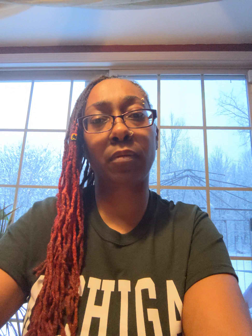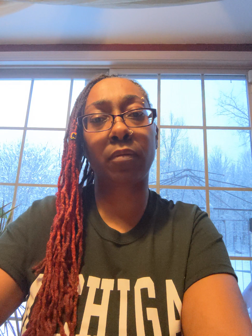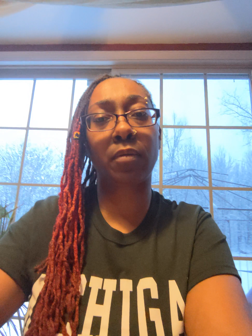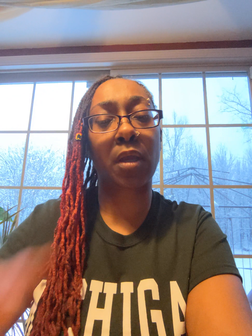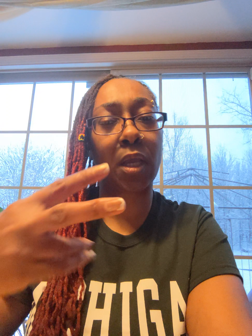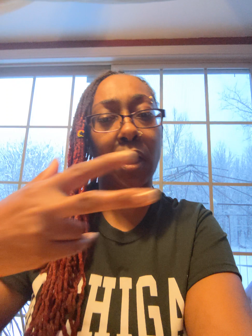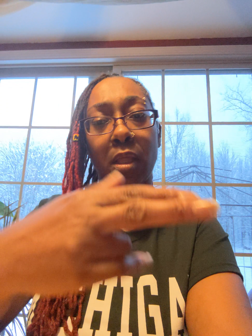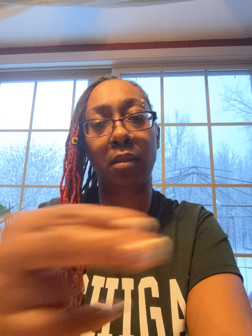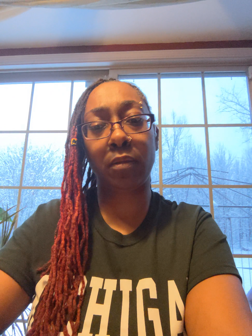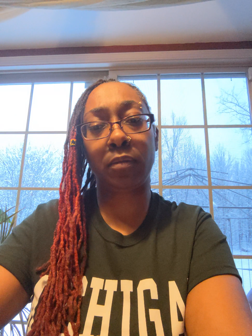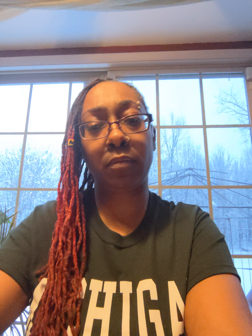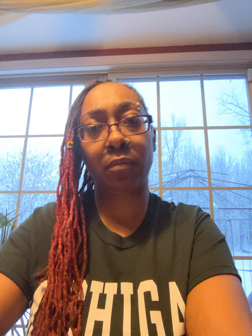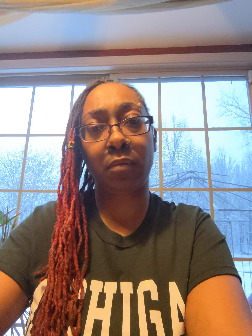cut